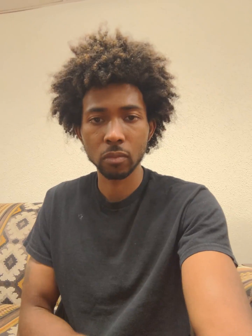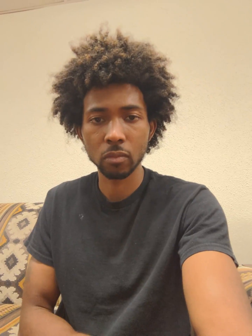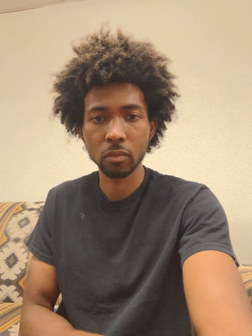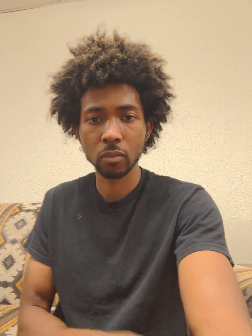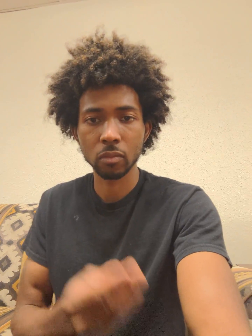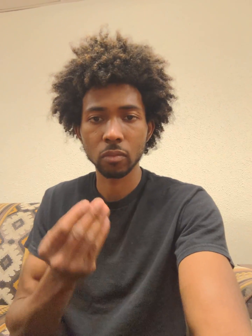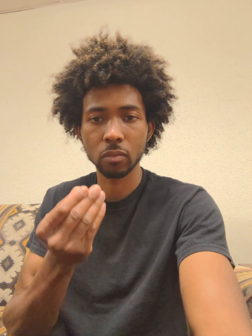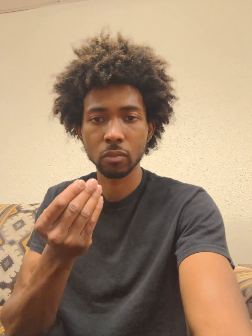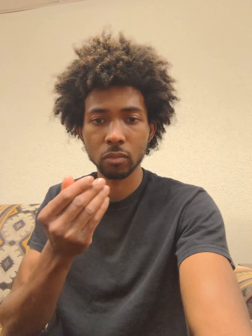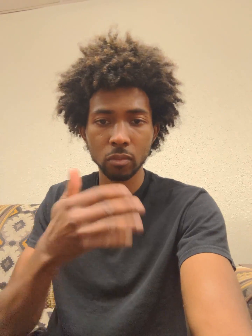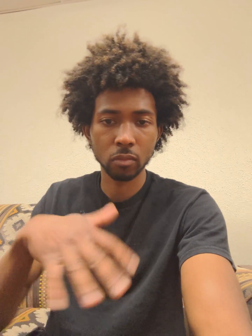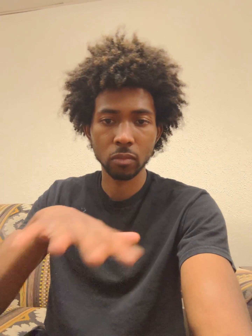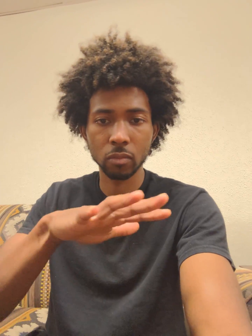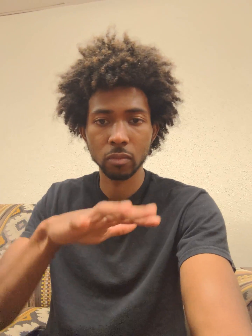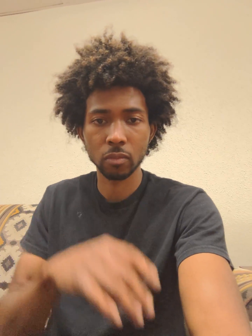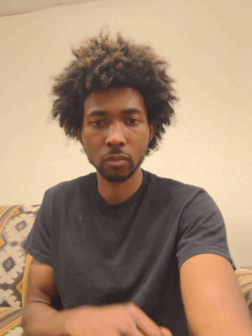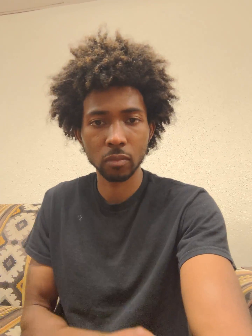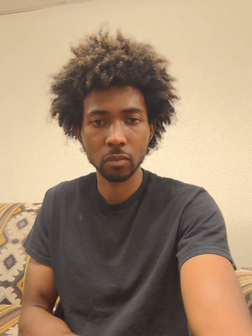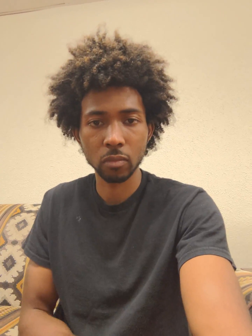garden